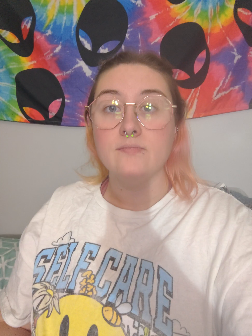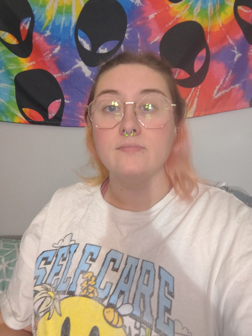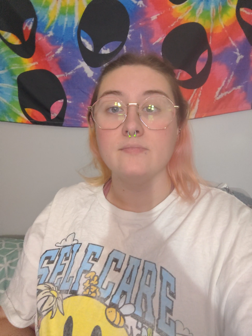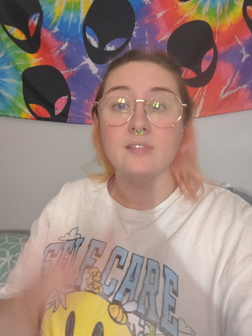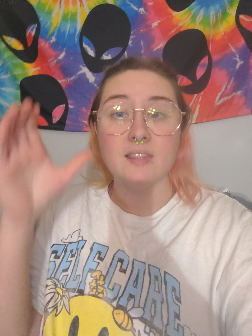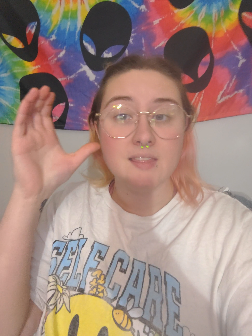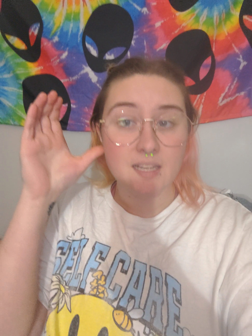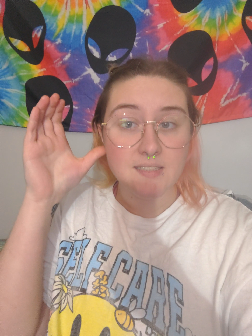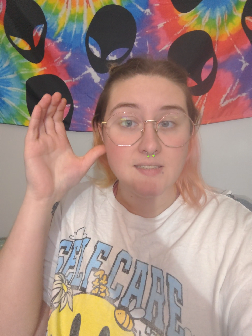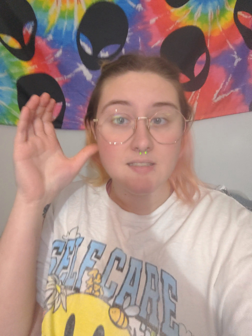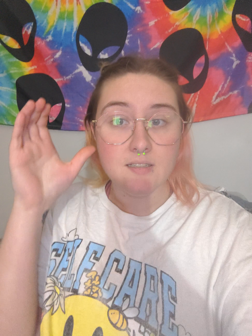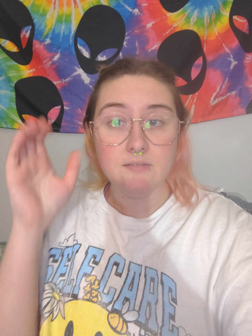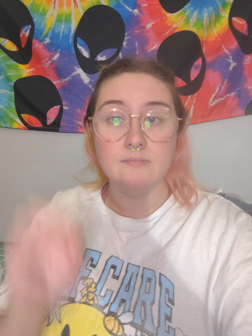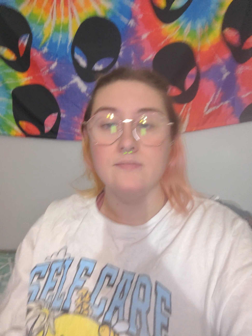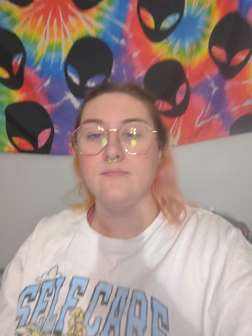listen